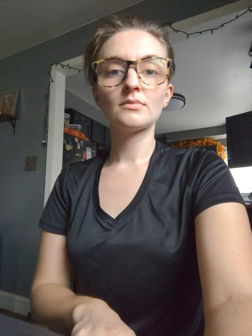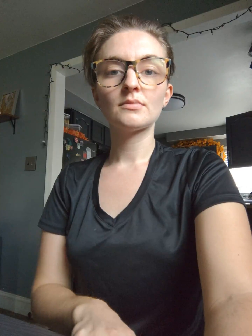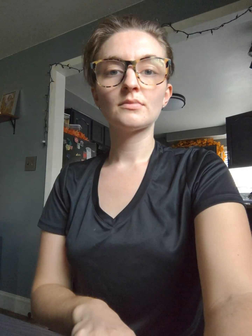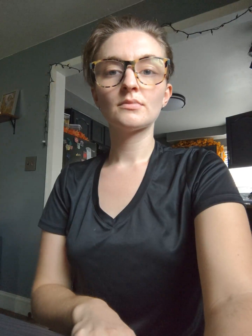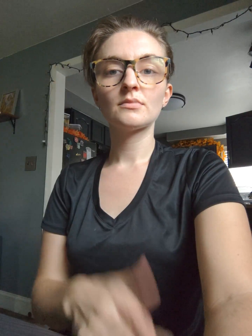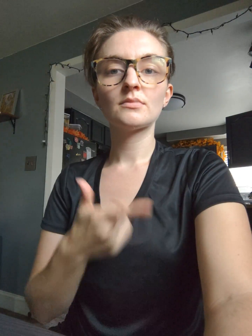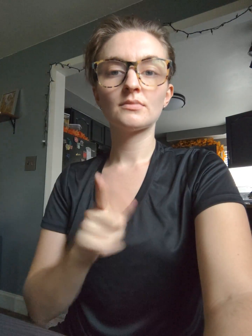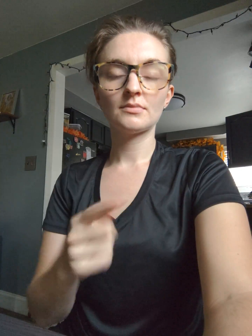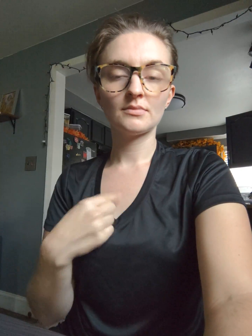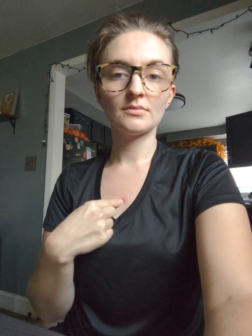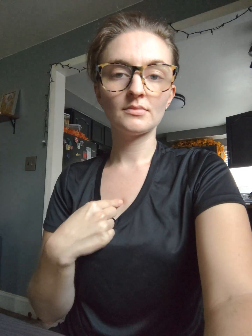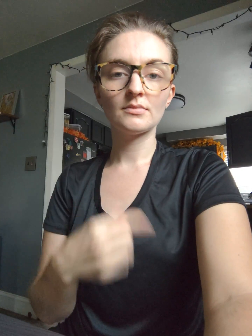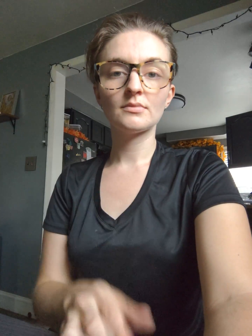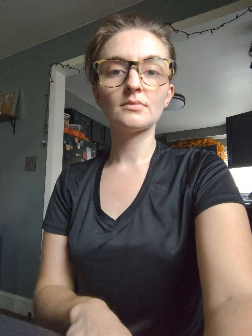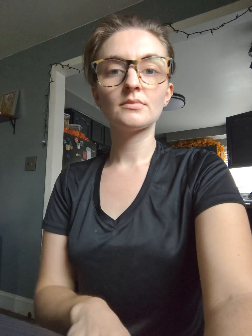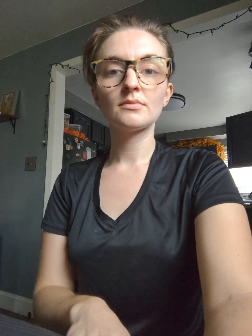let me